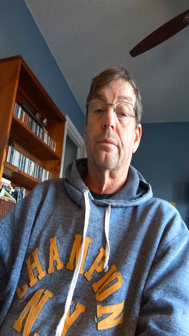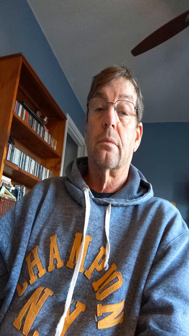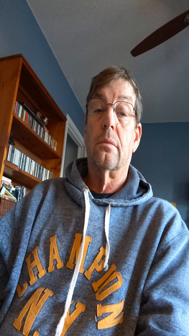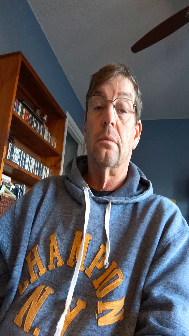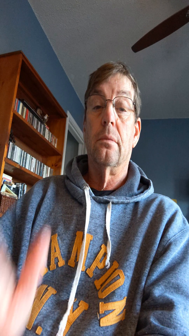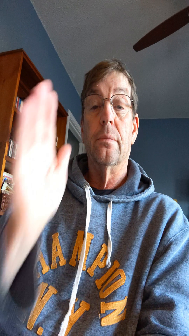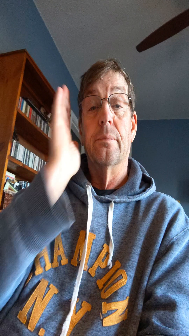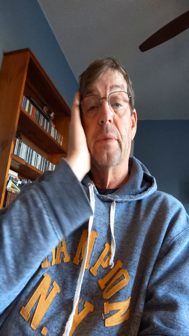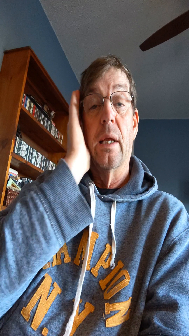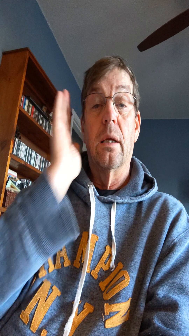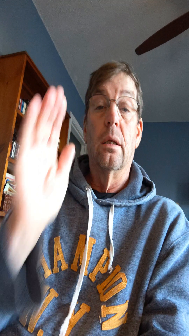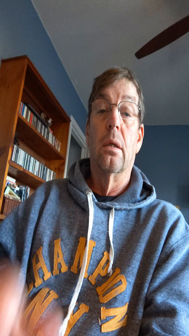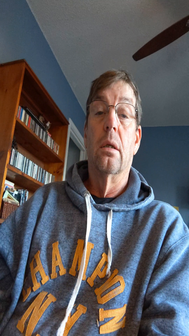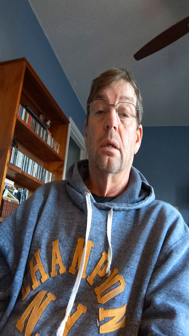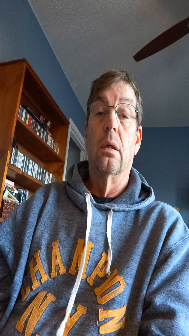bed